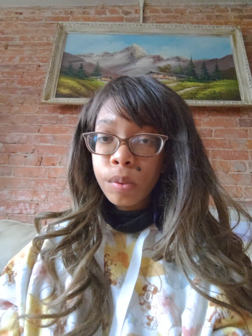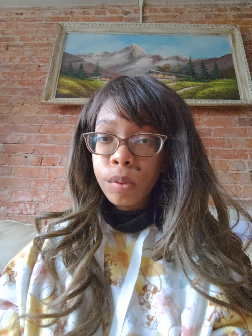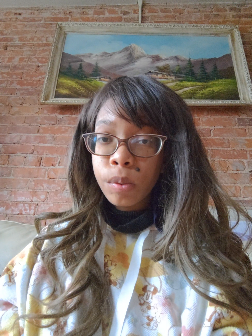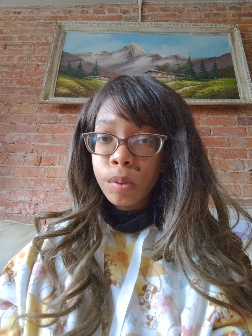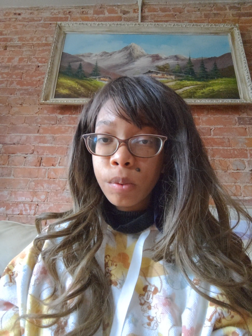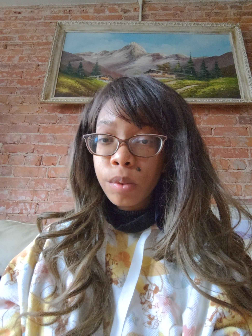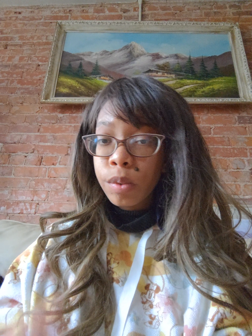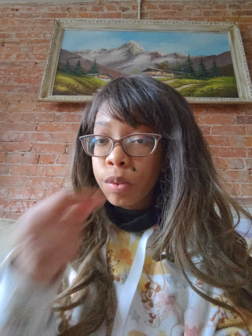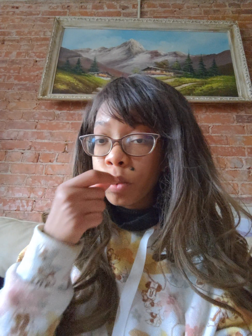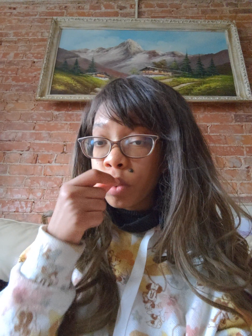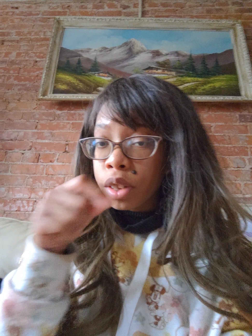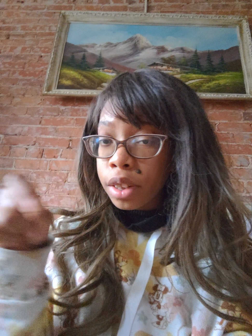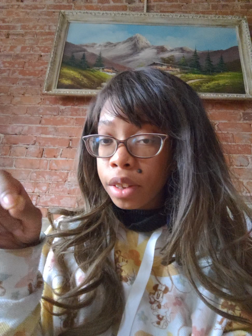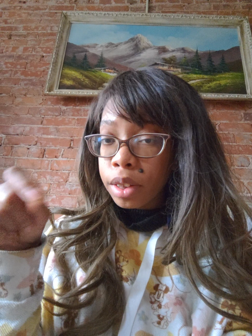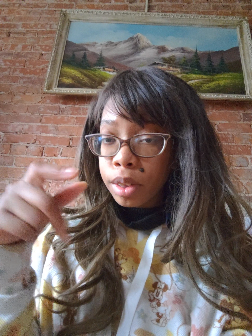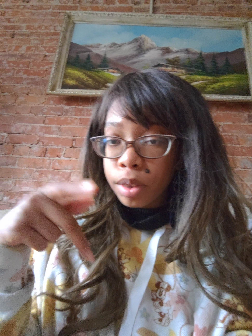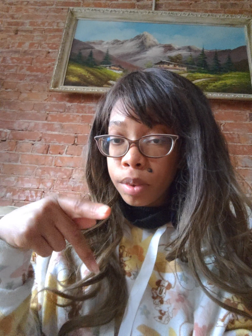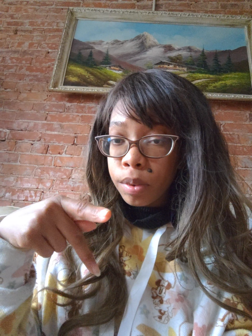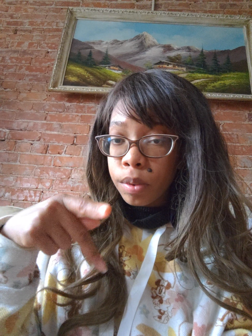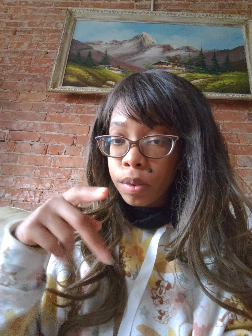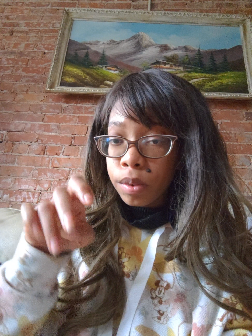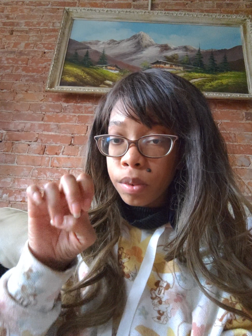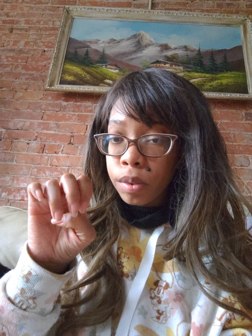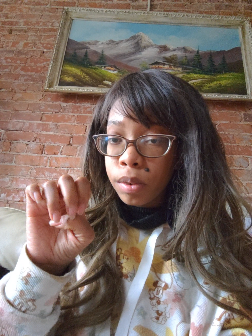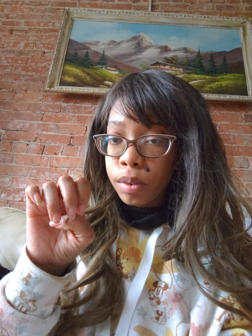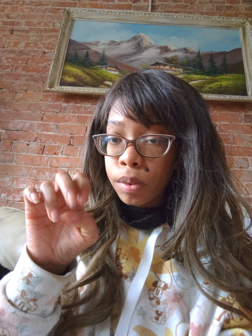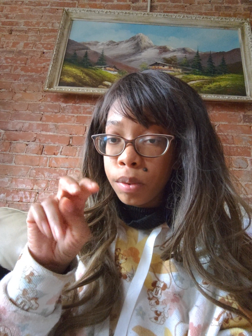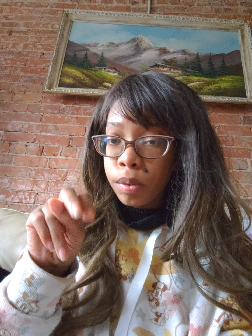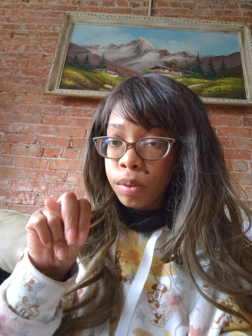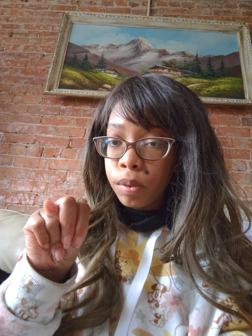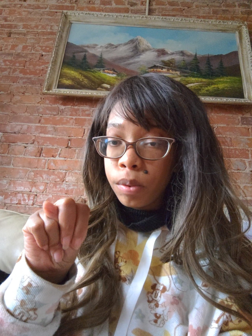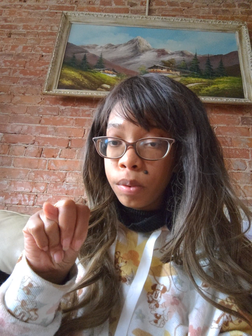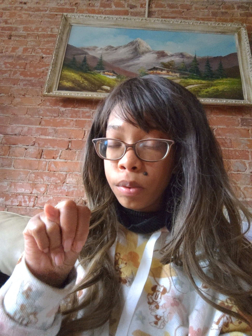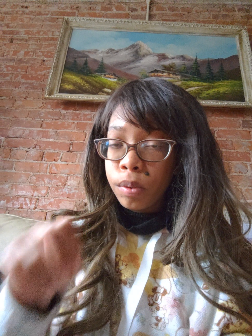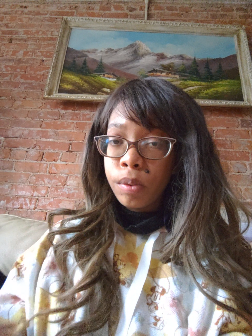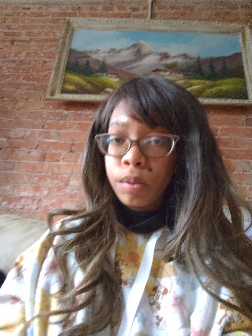pen